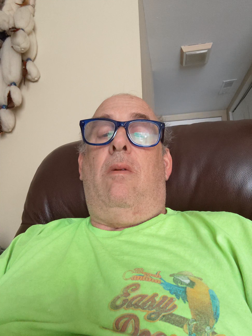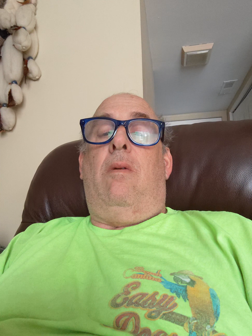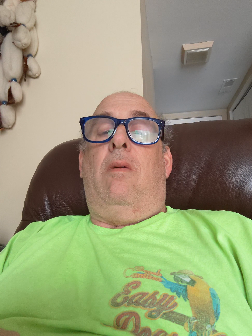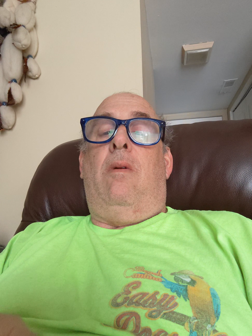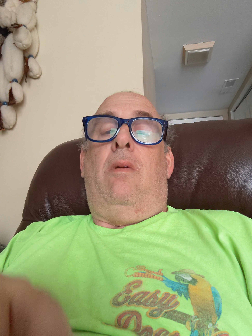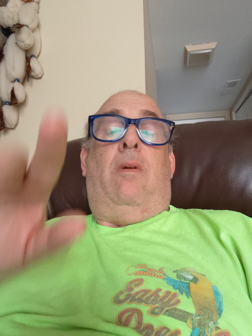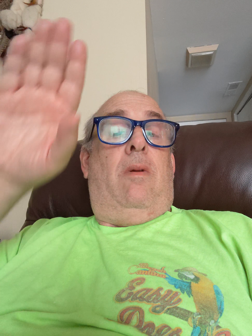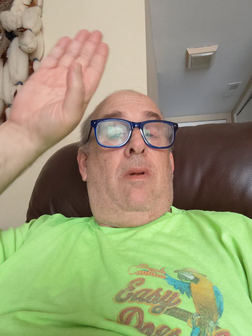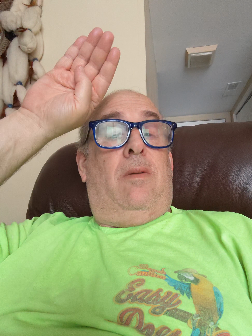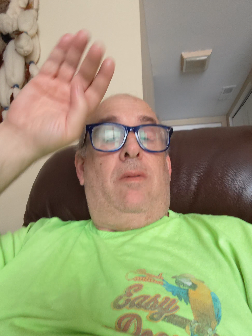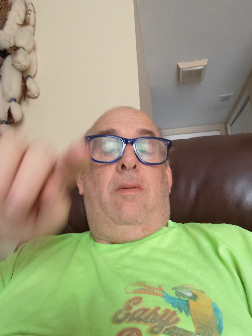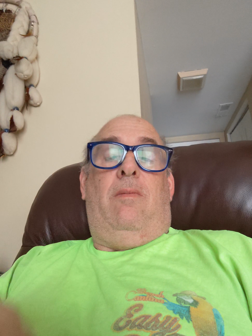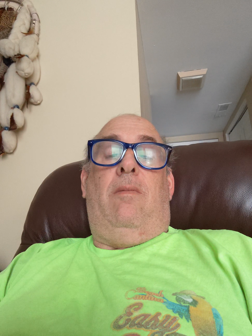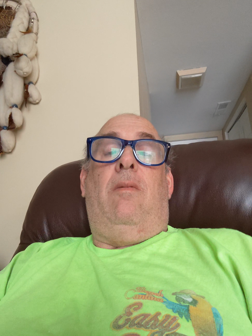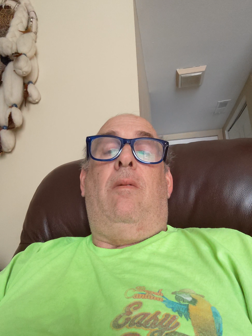donkey